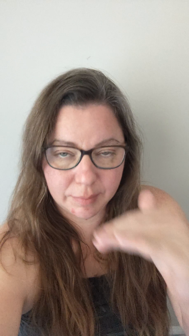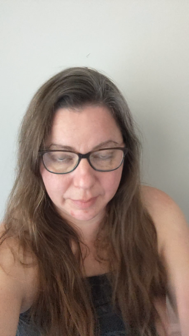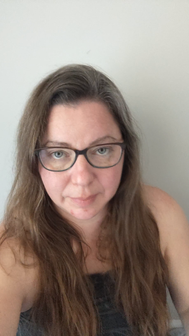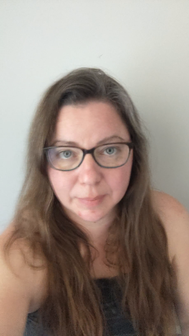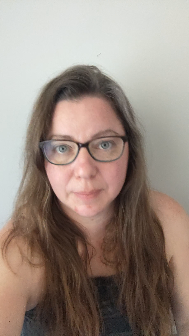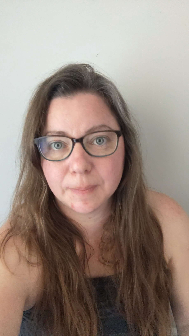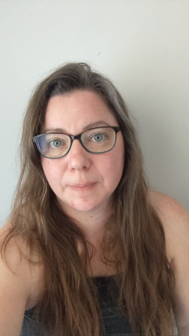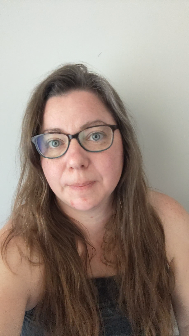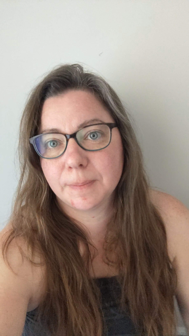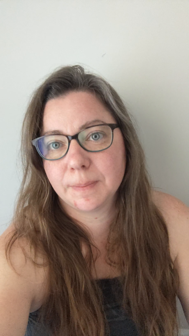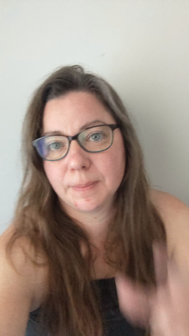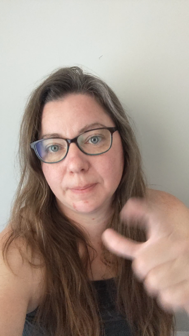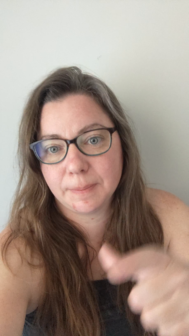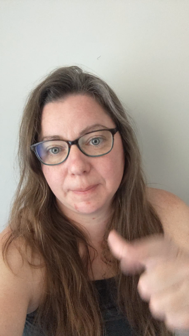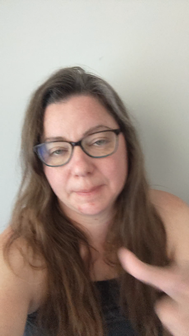plate